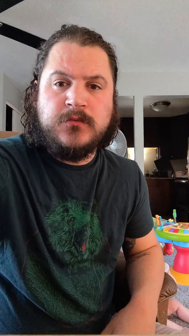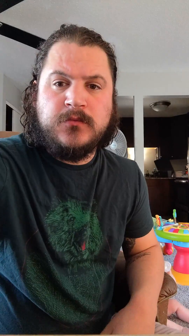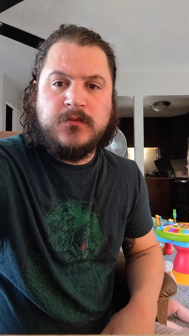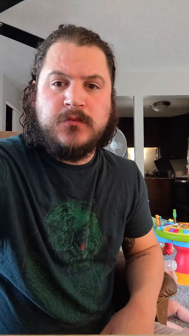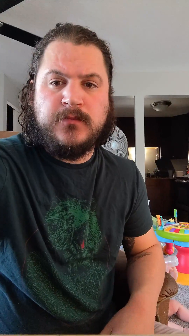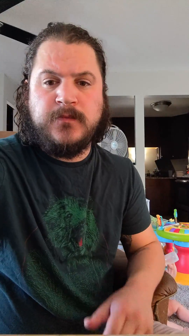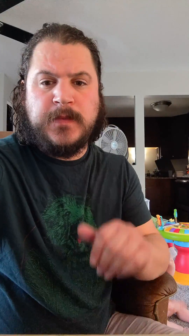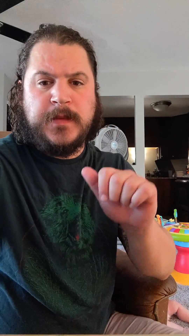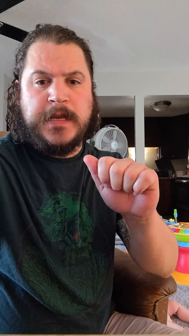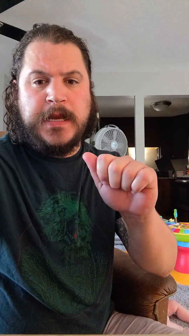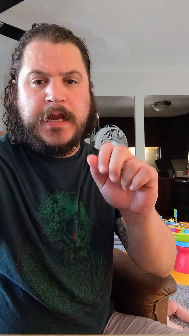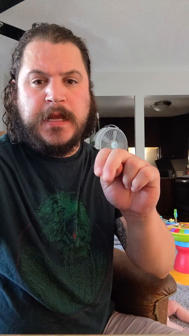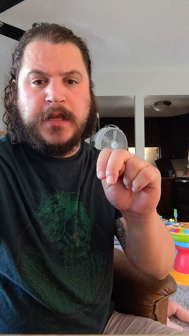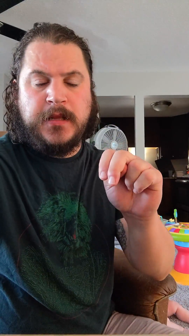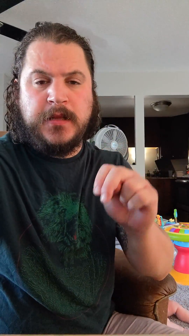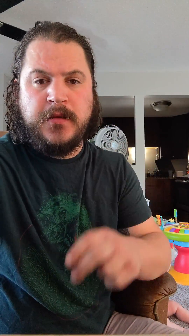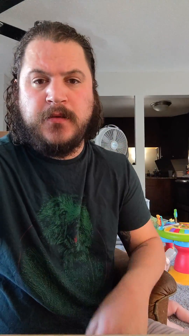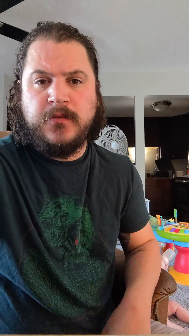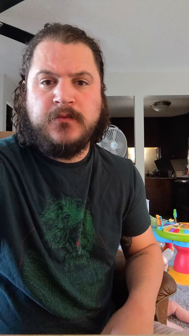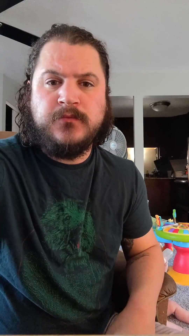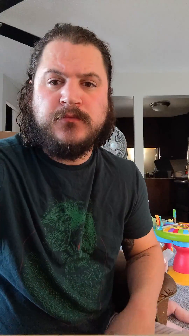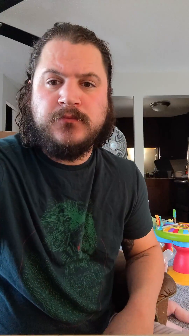an